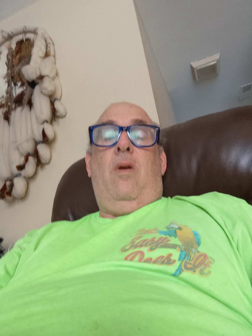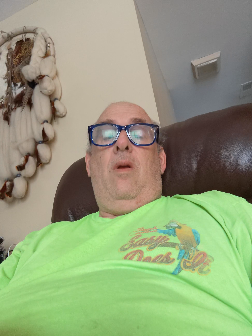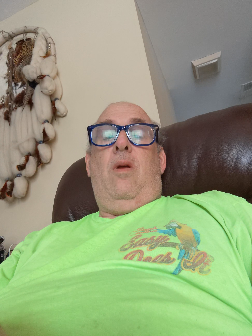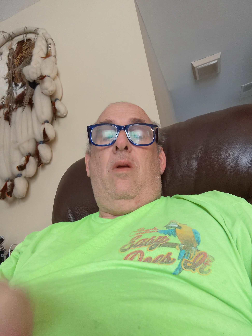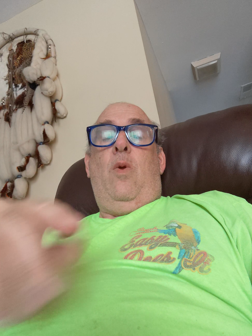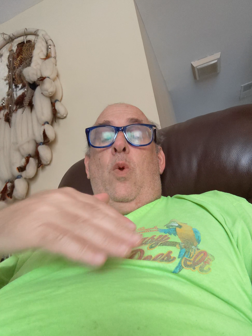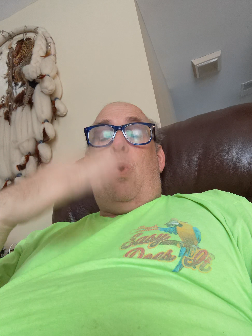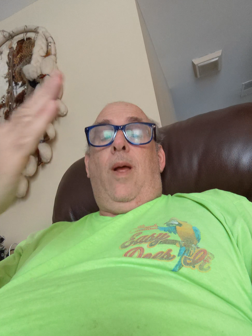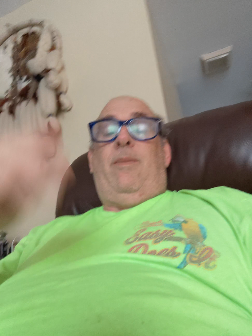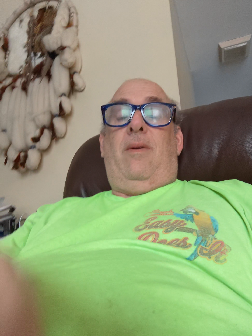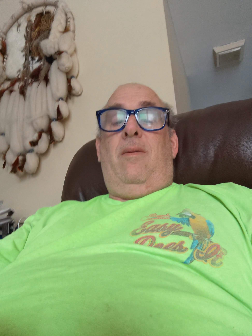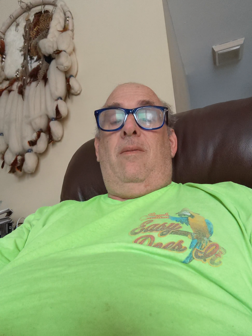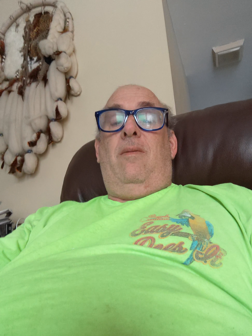open